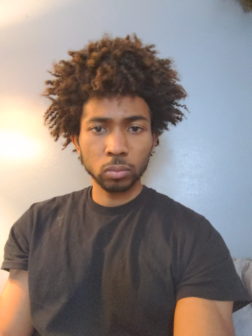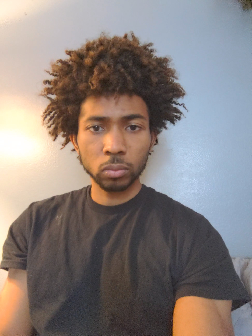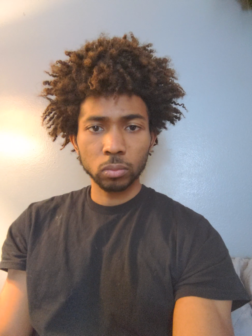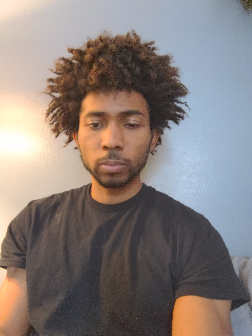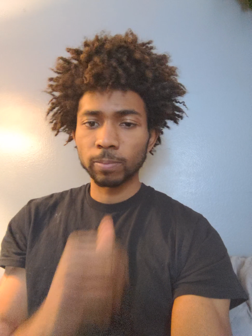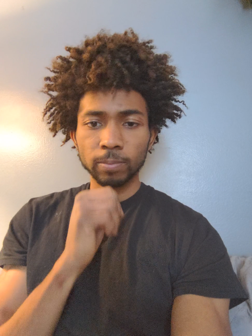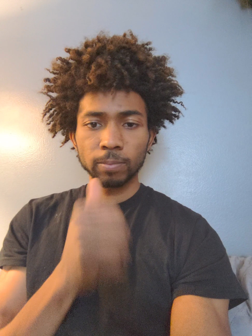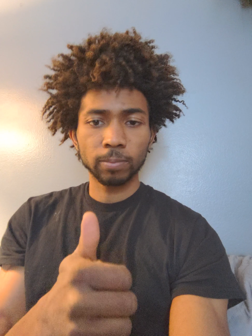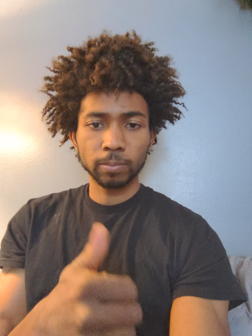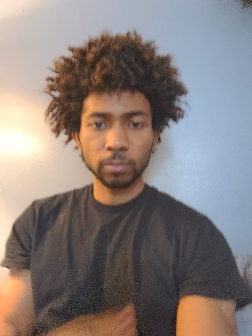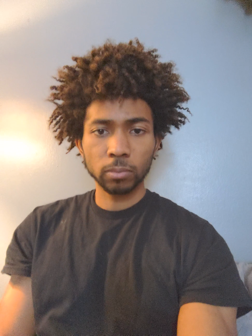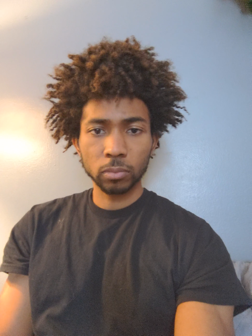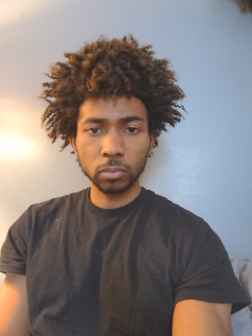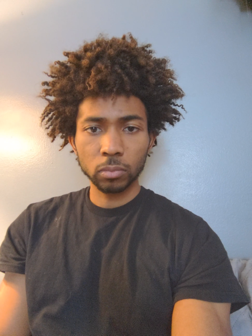not